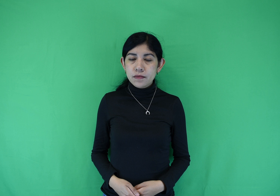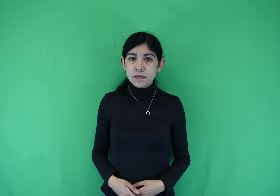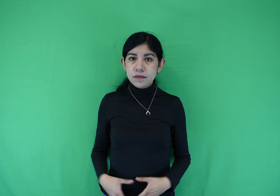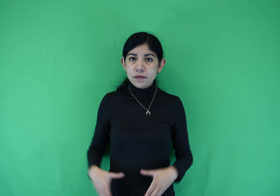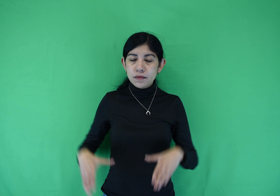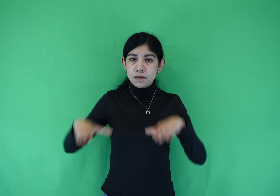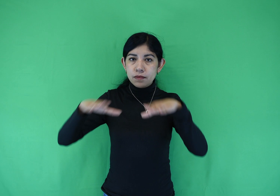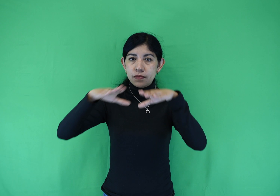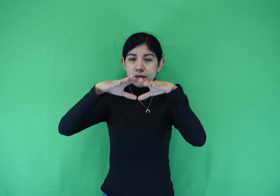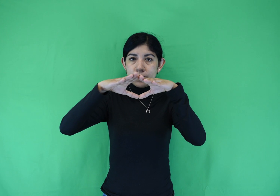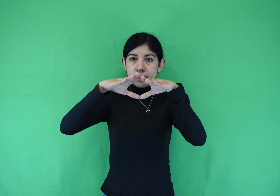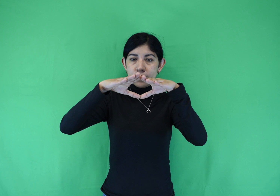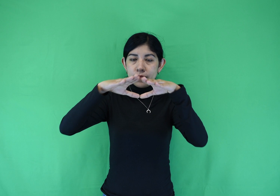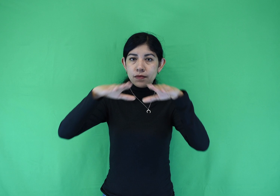cómo